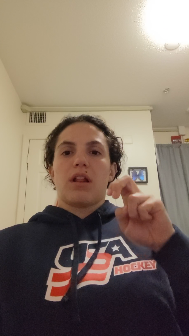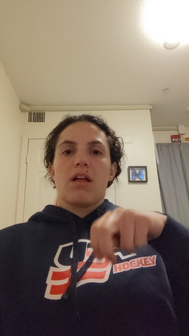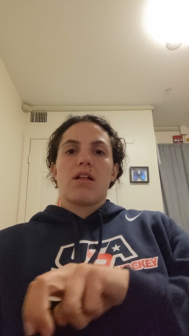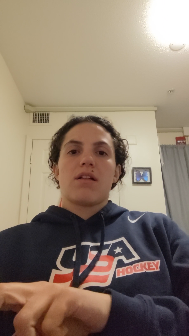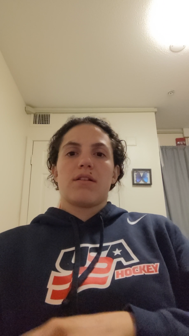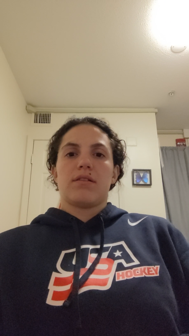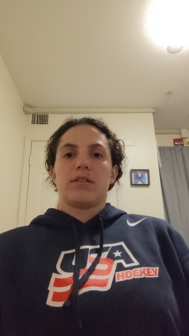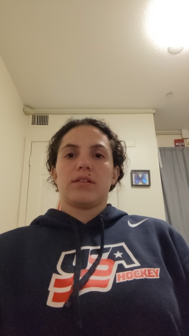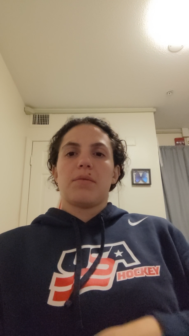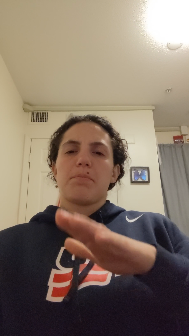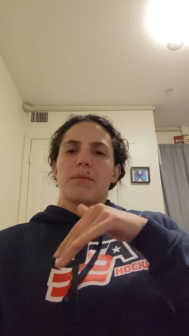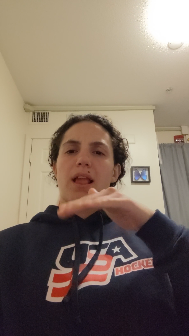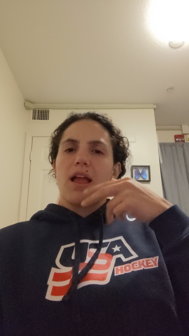pet's name